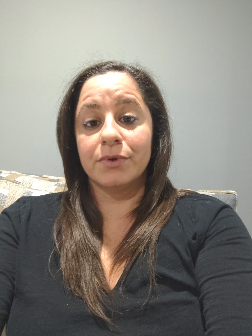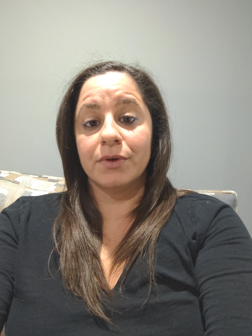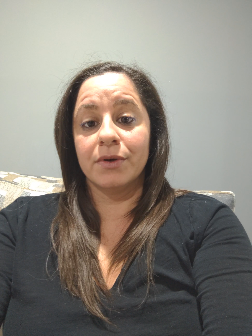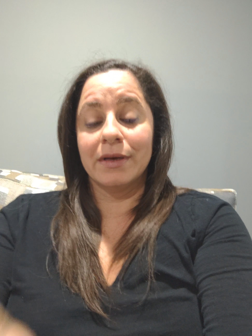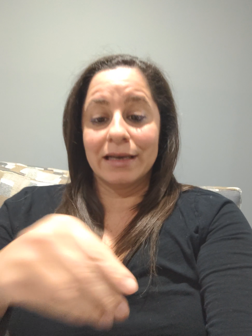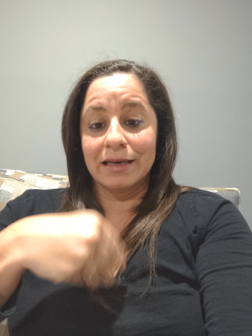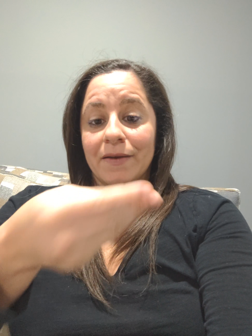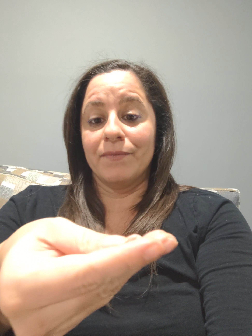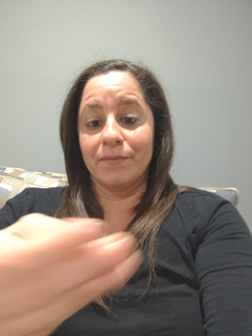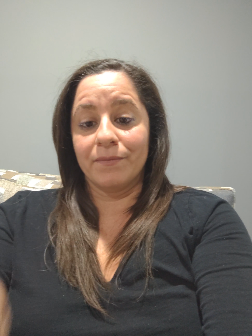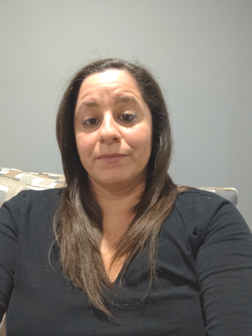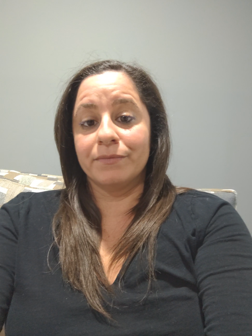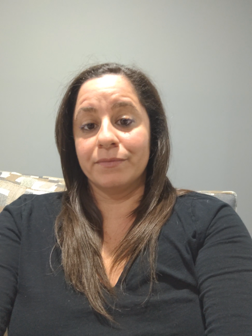give